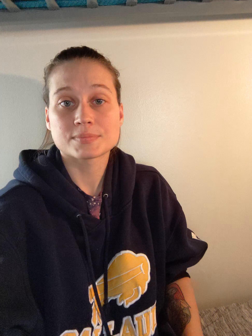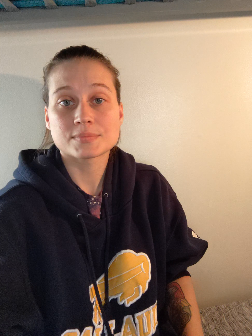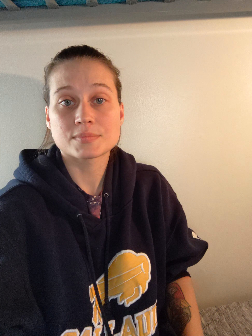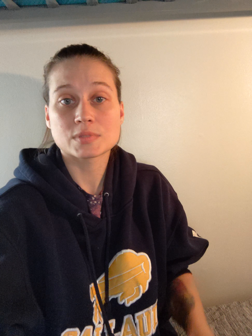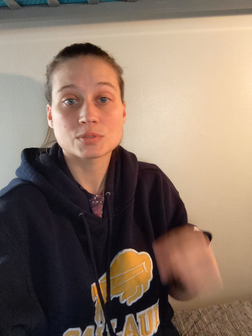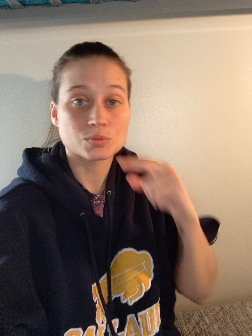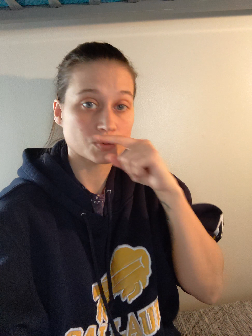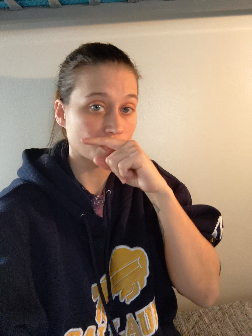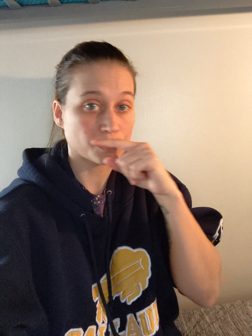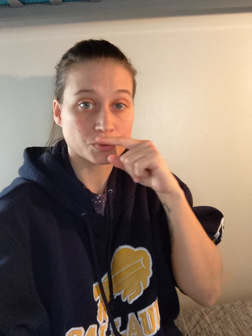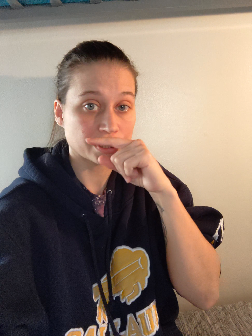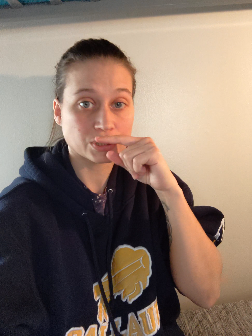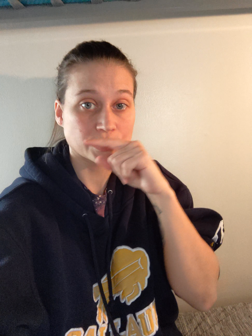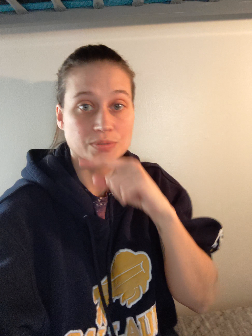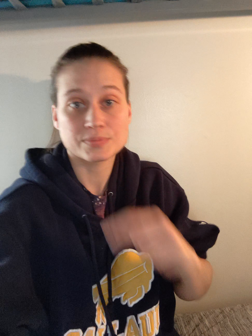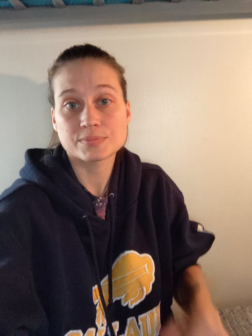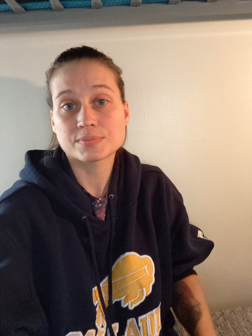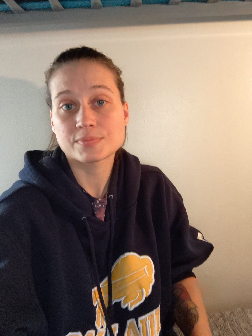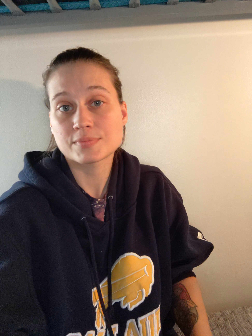toothbrush